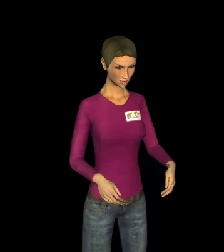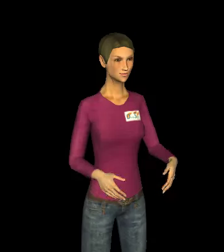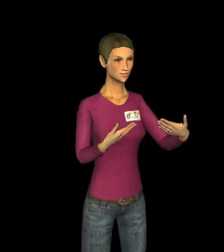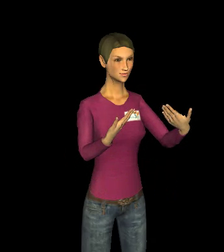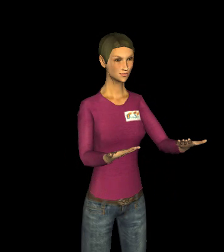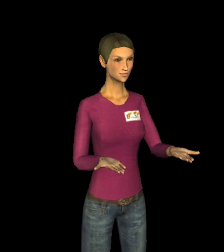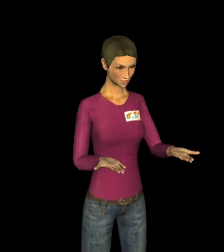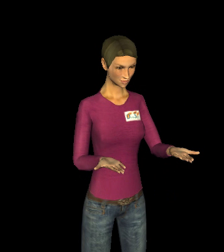لذا